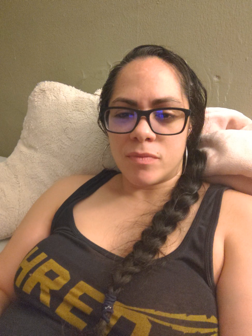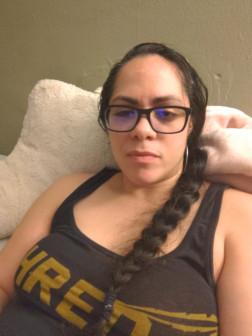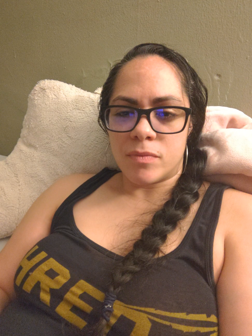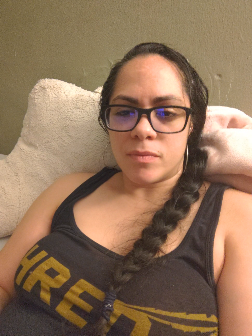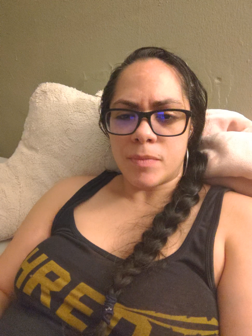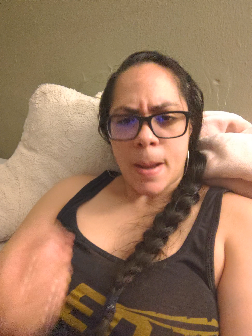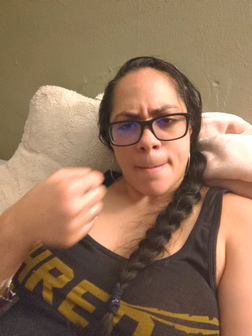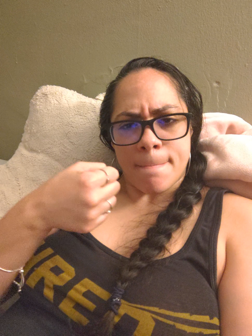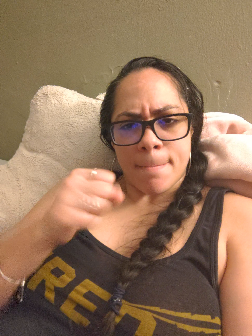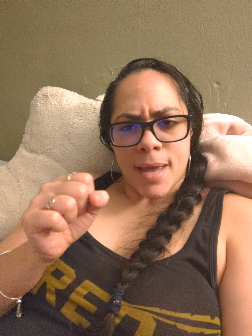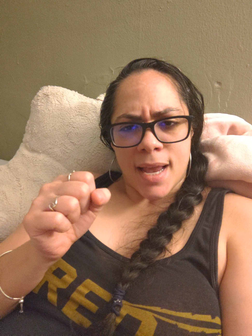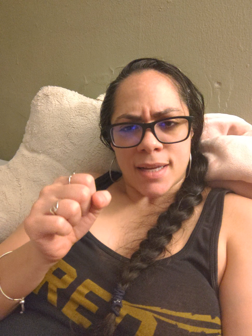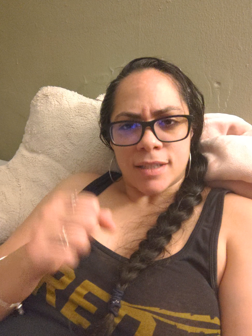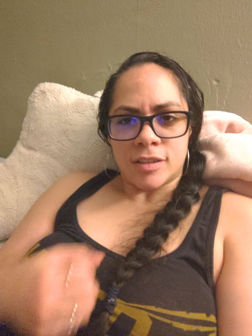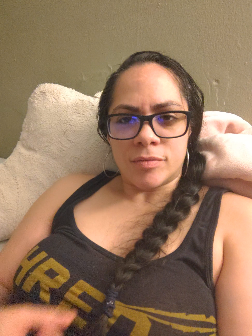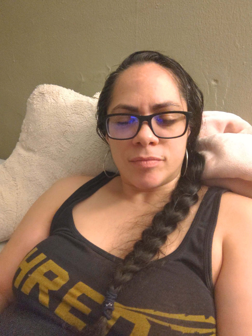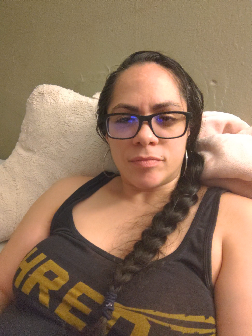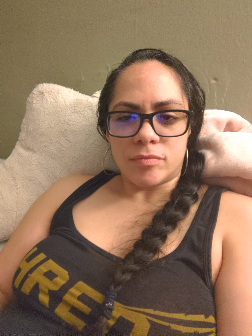make